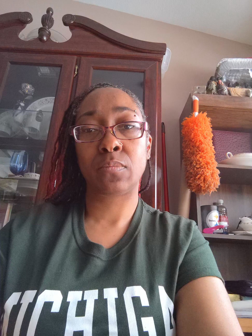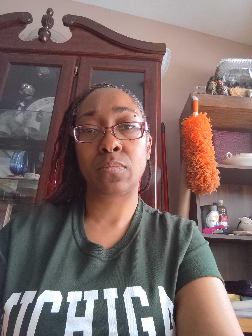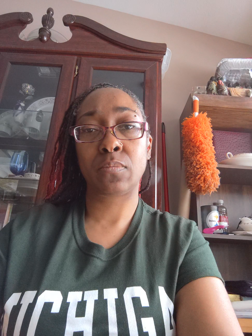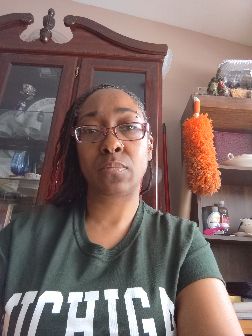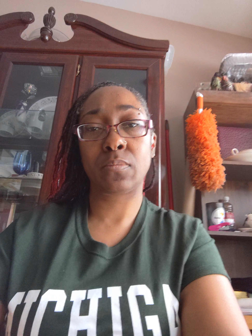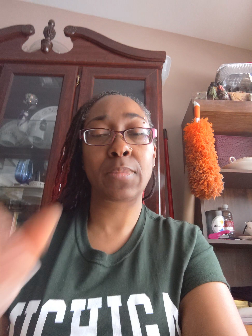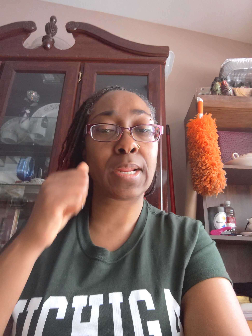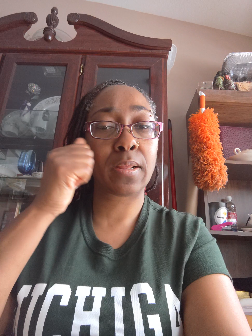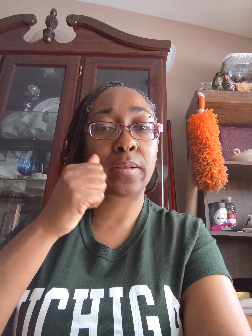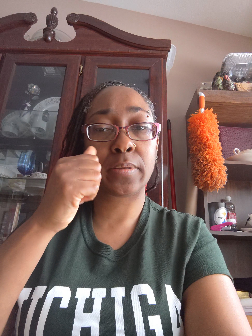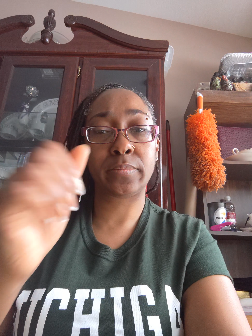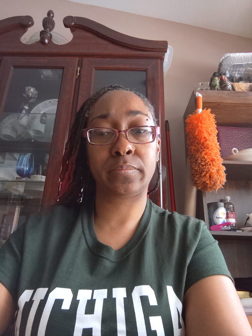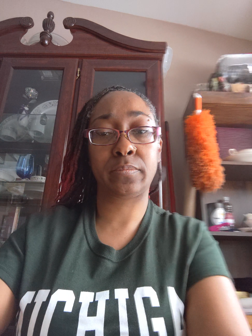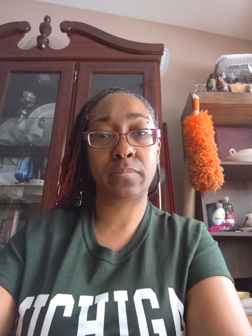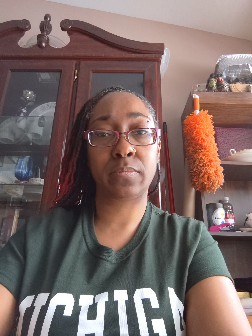aunt